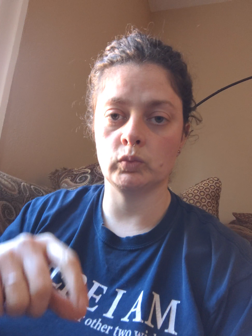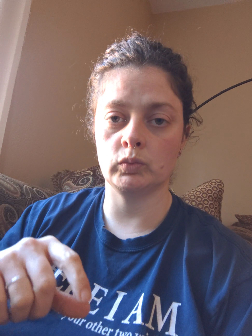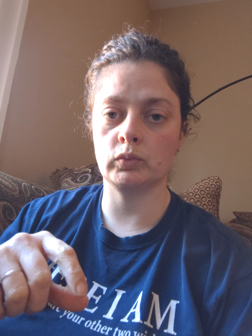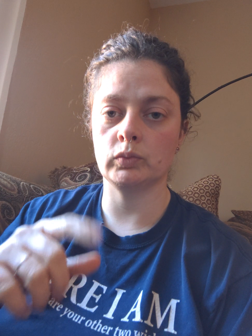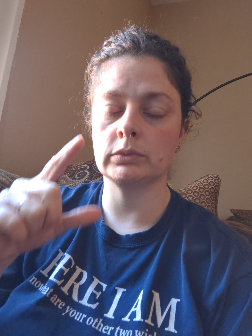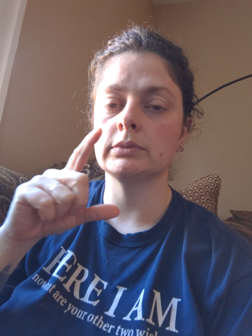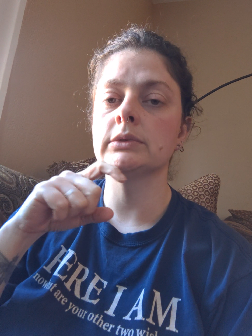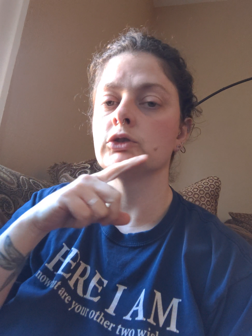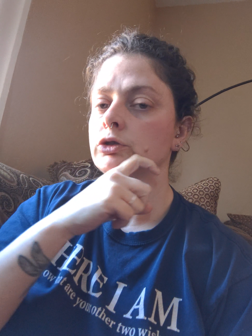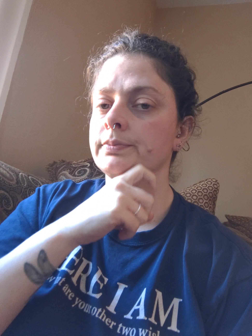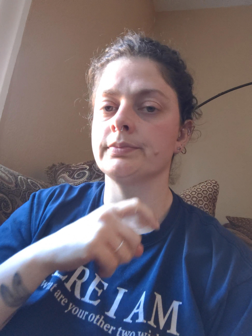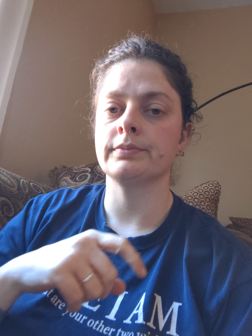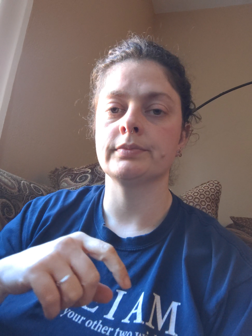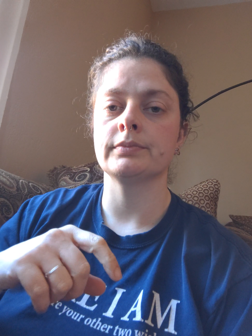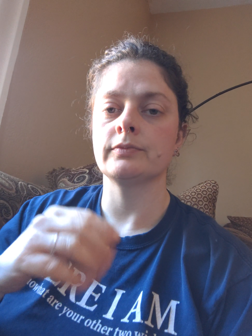cereal